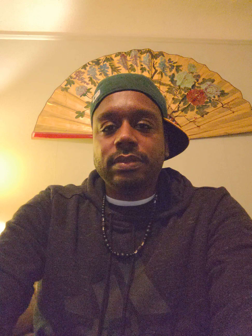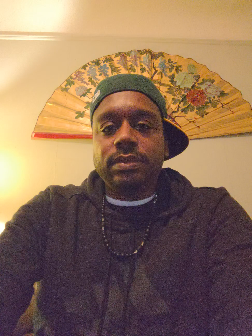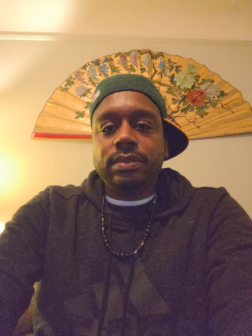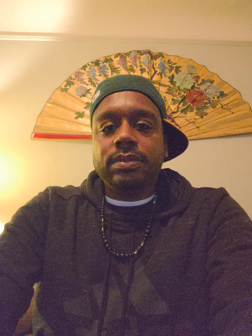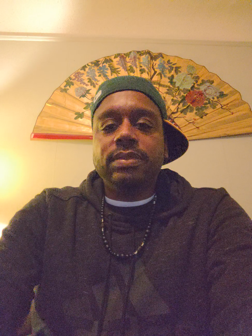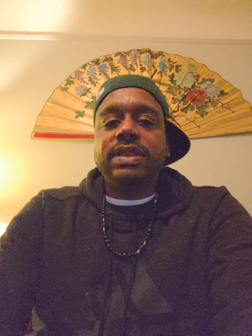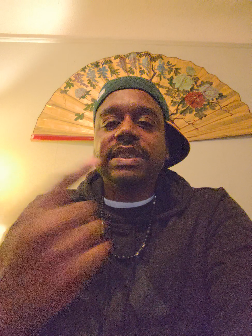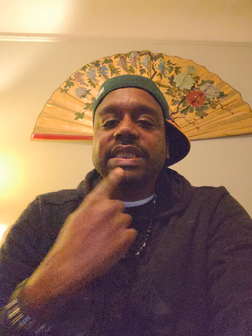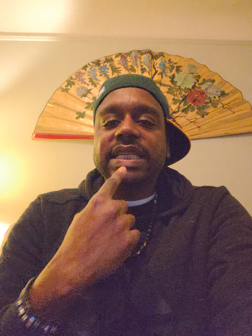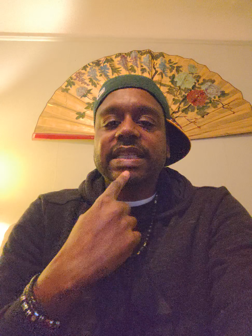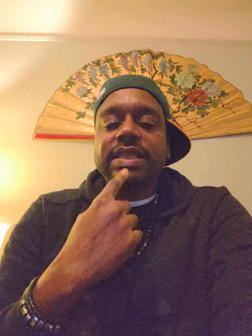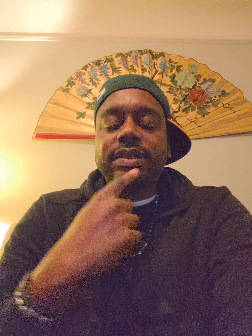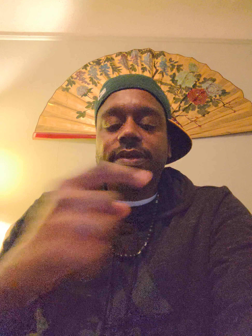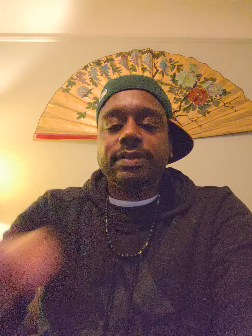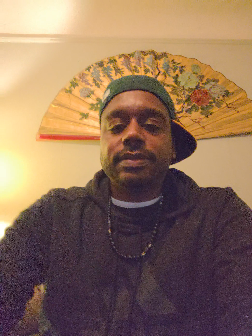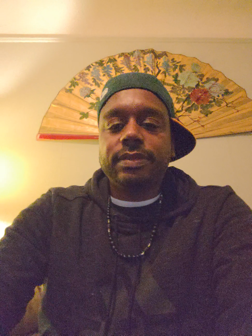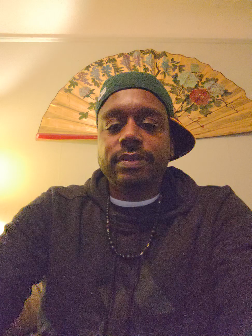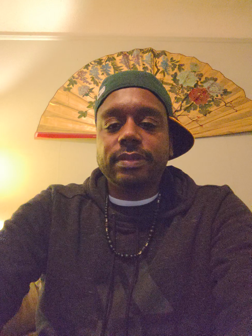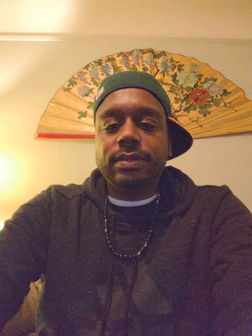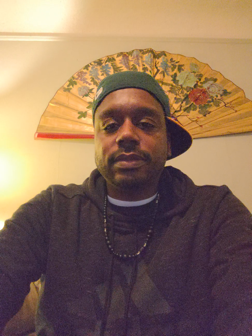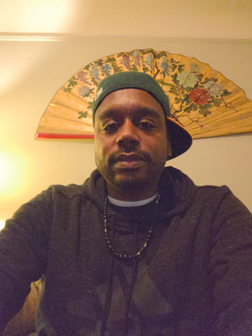say